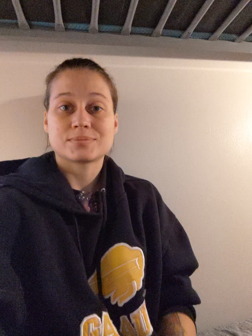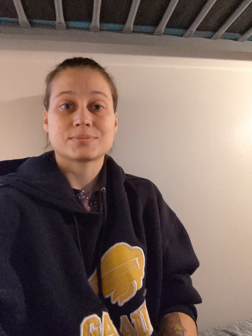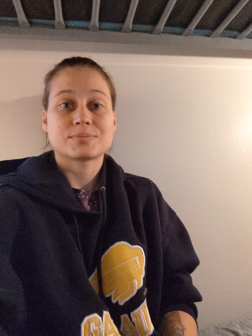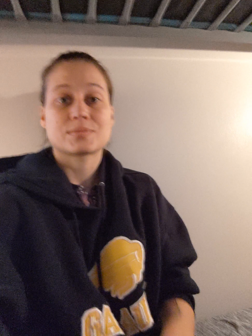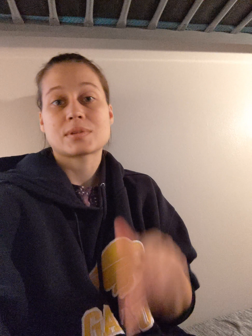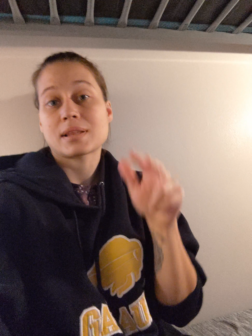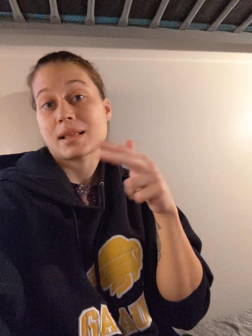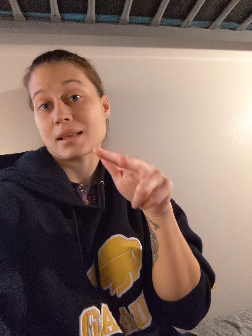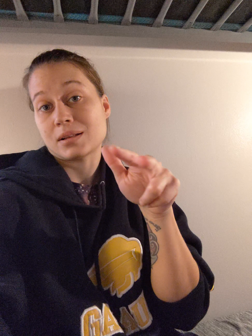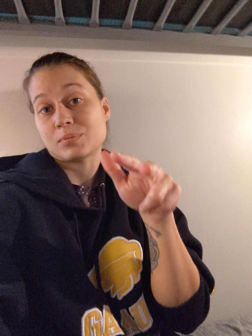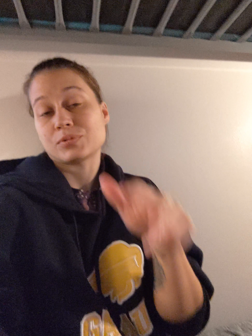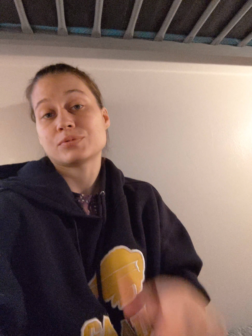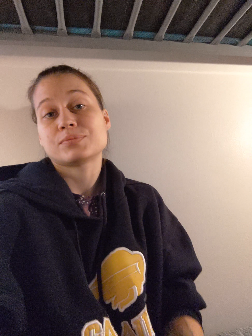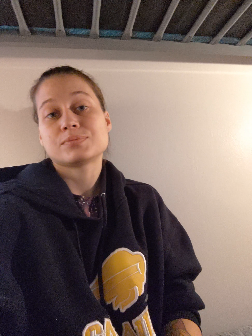helicopter